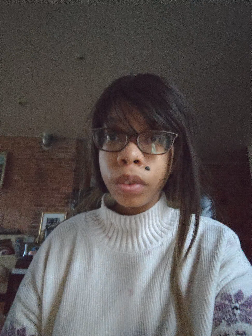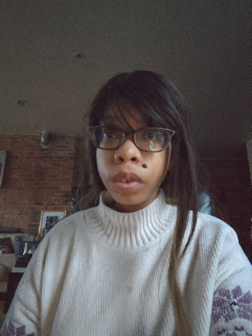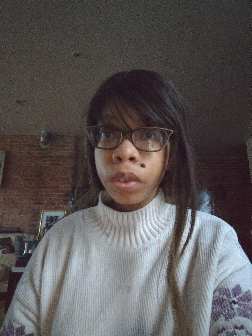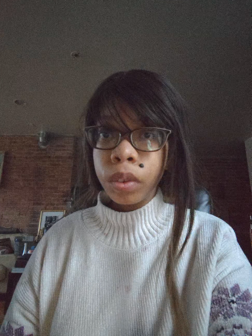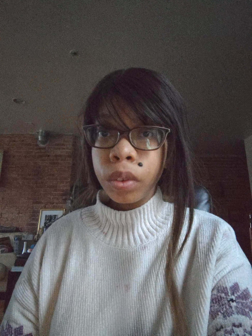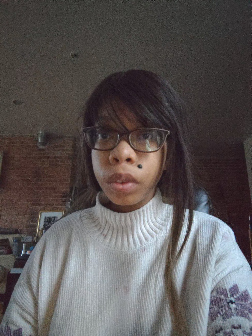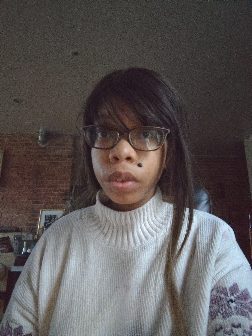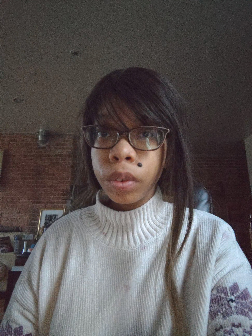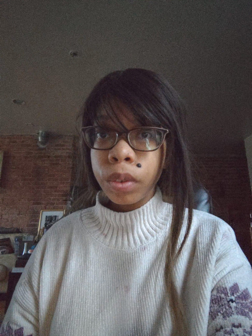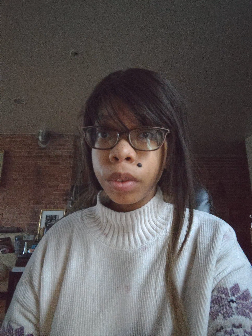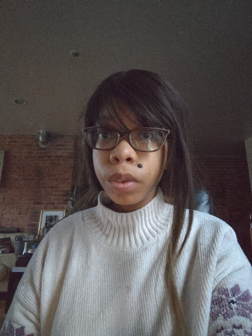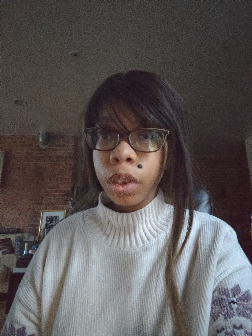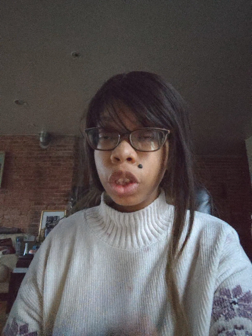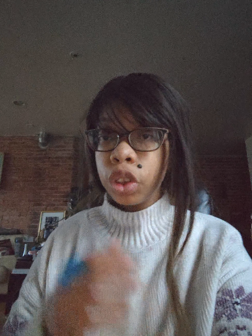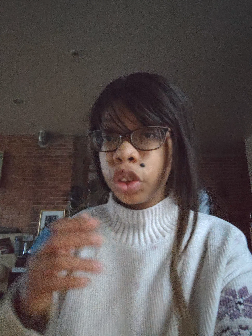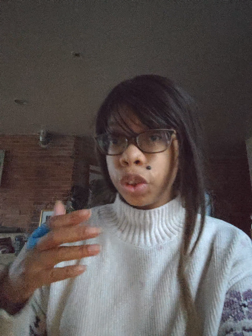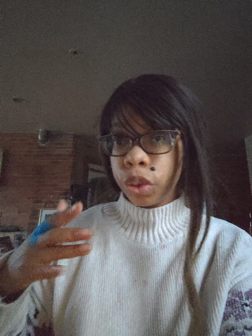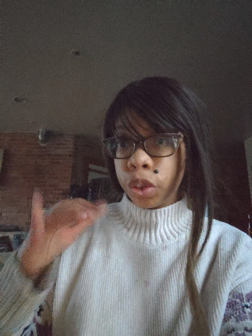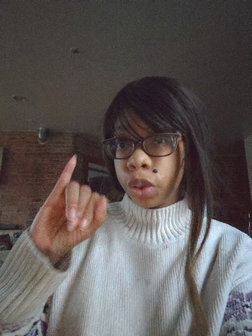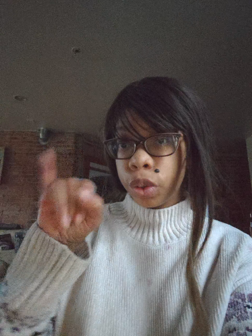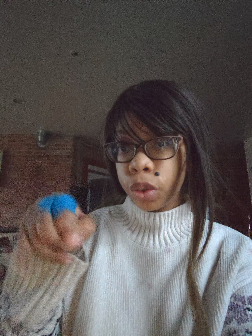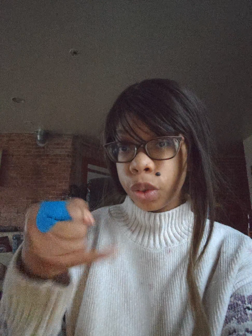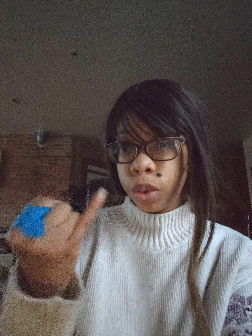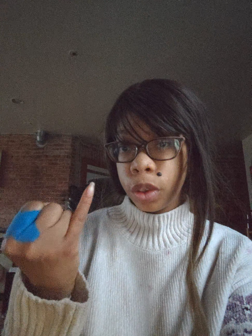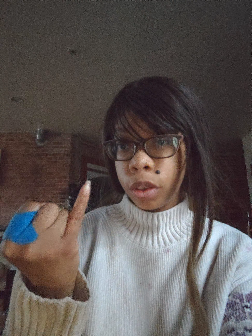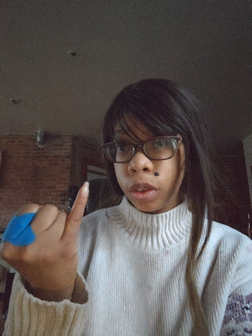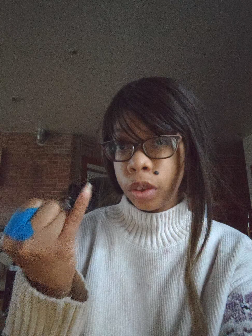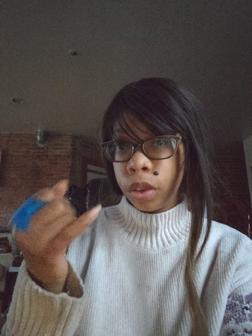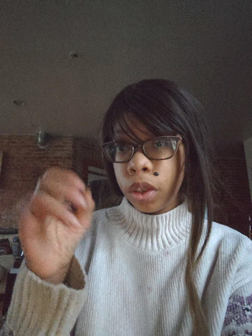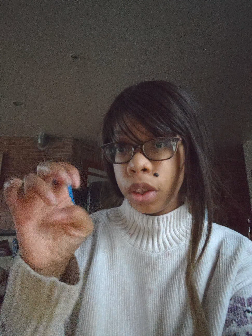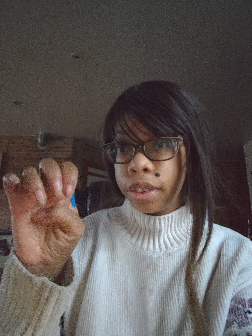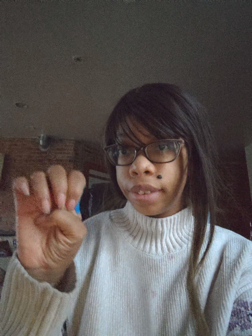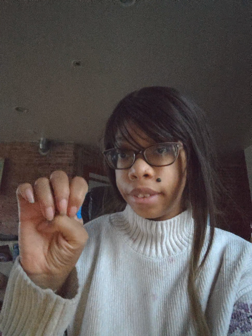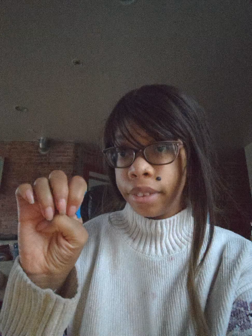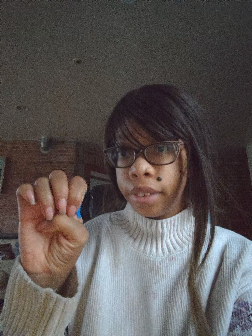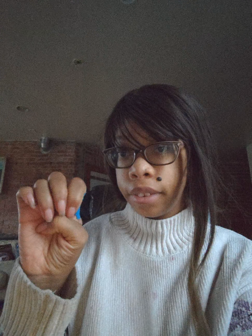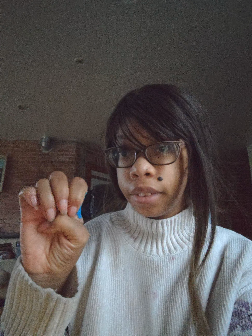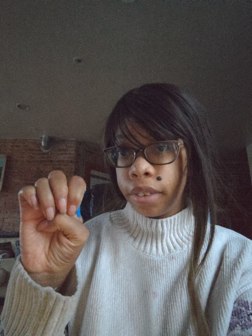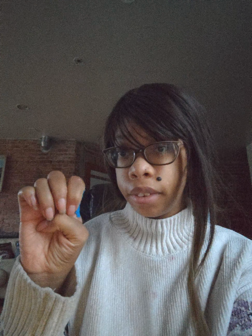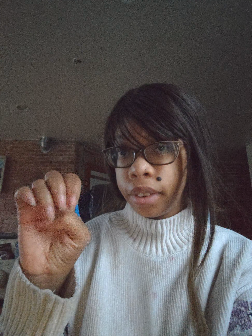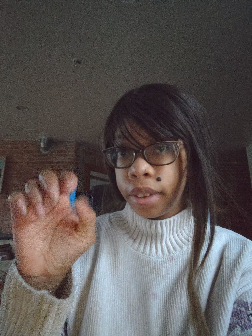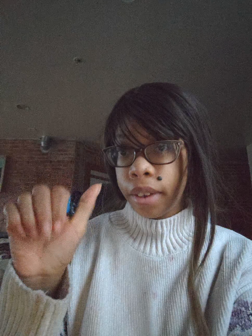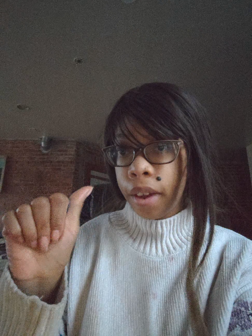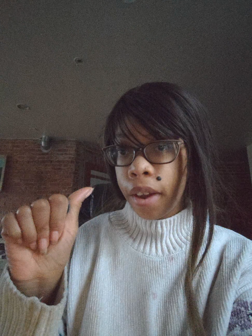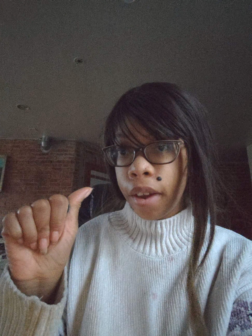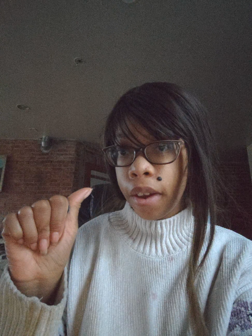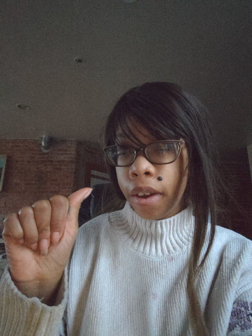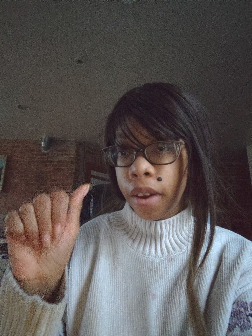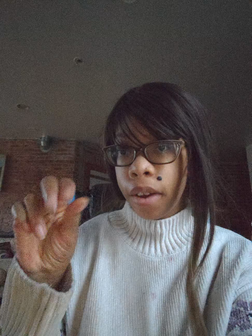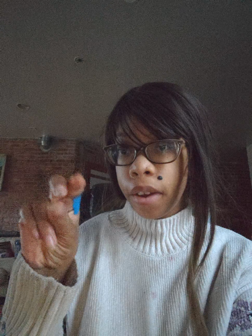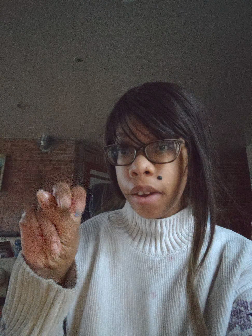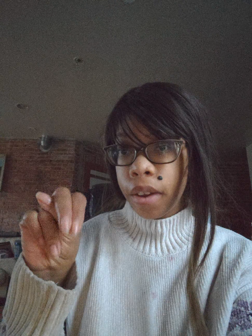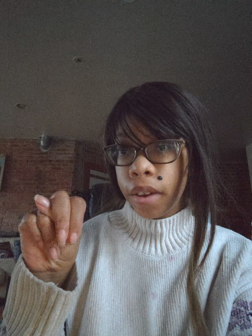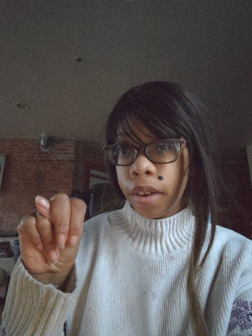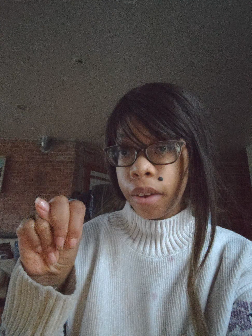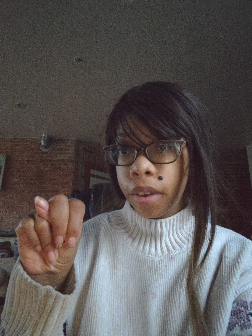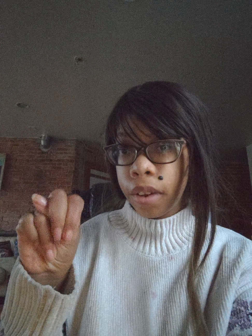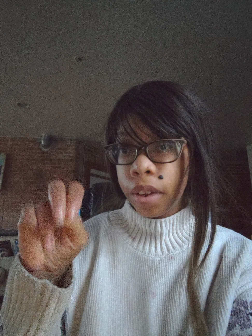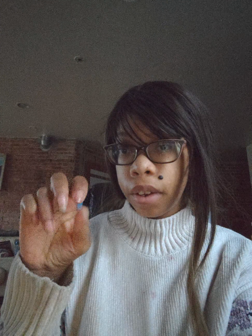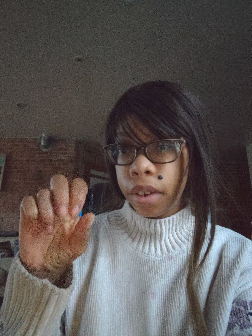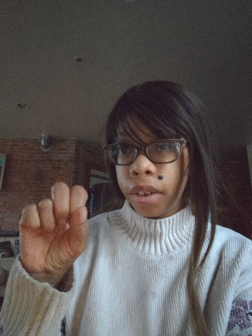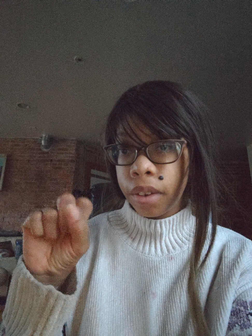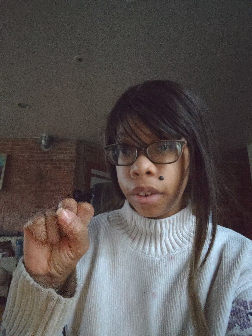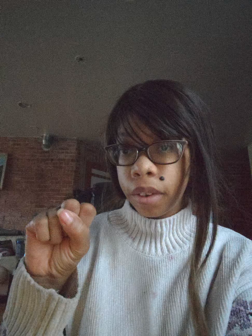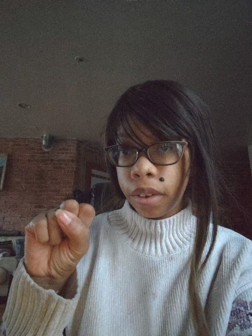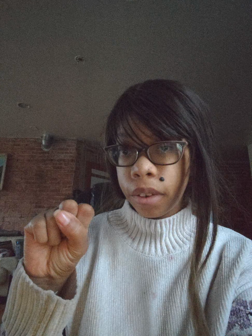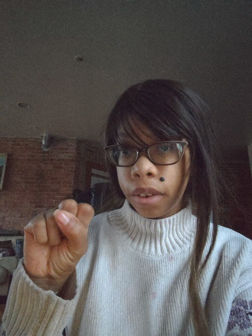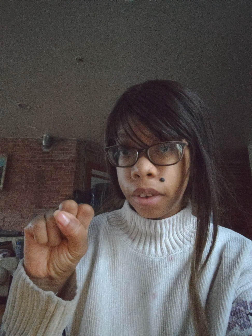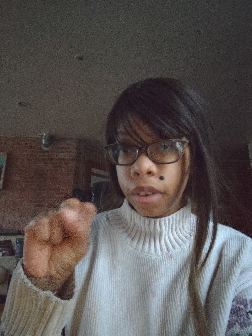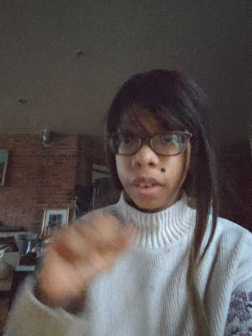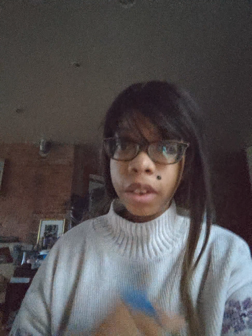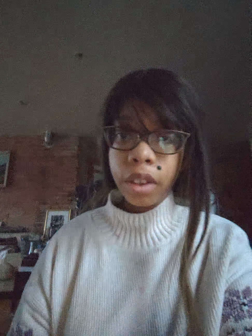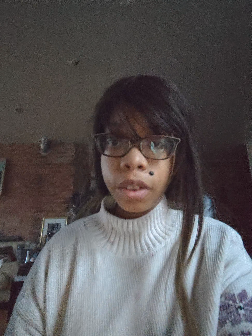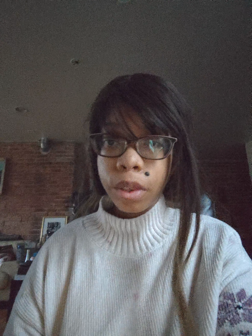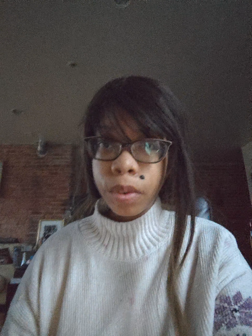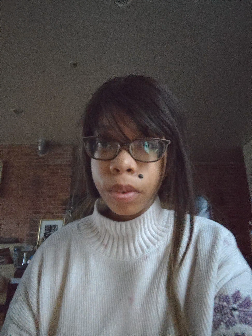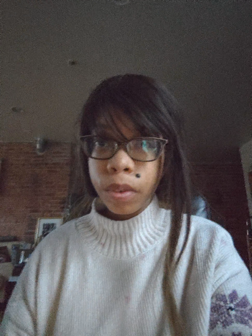jeans